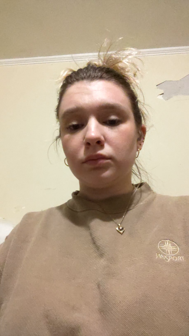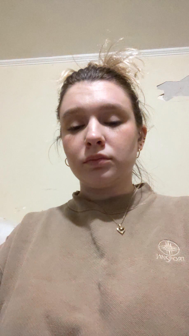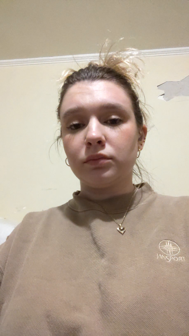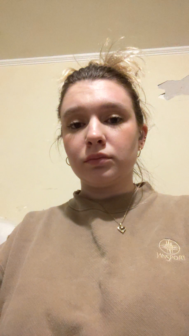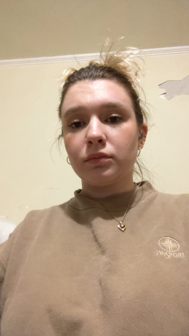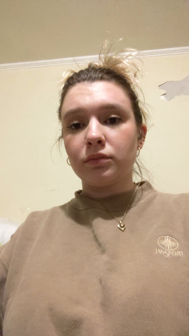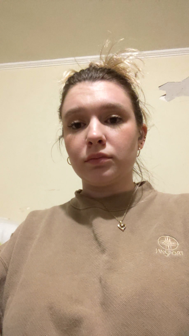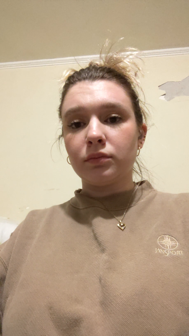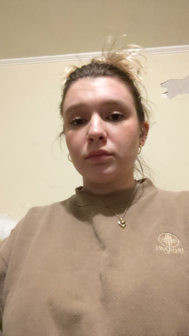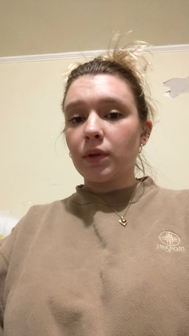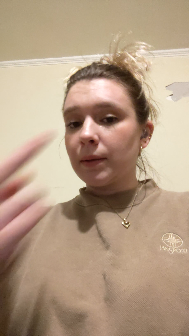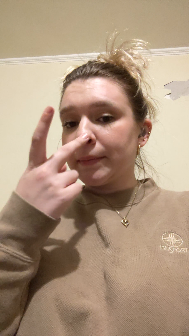penis